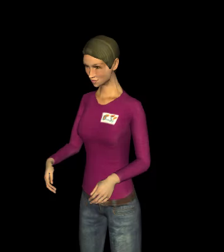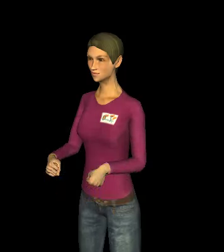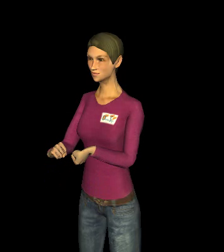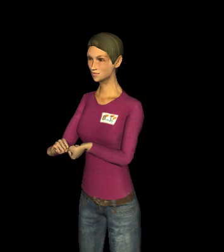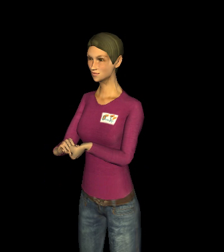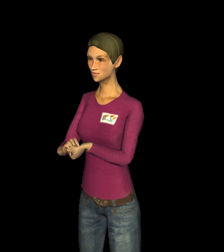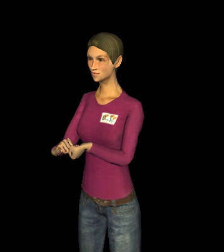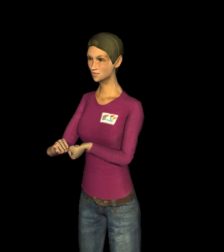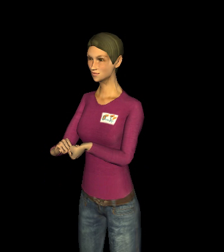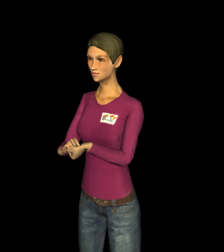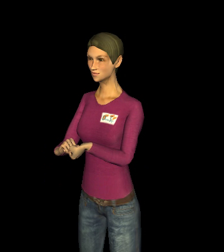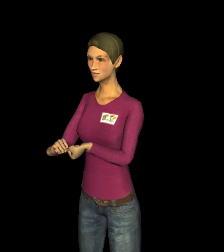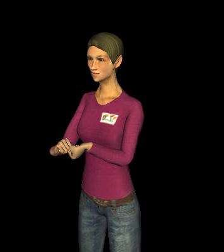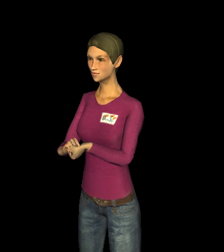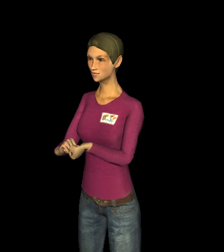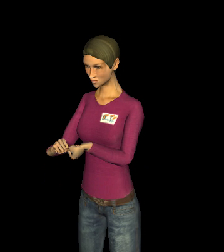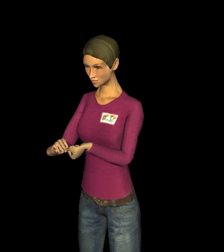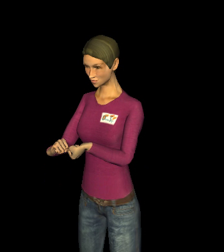يغسل